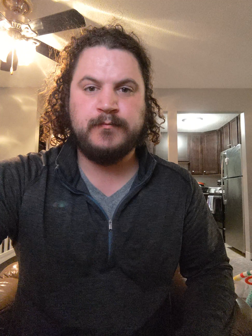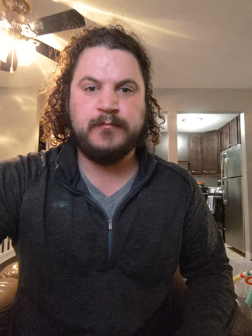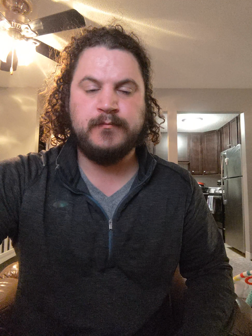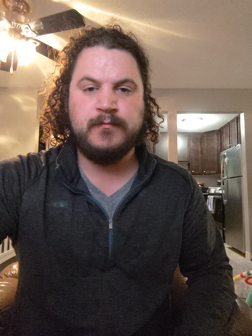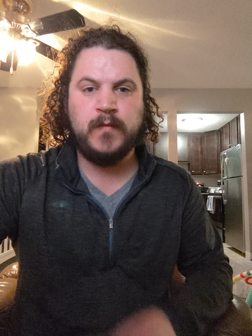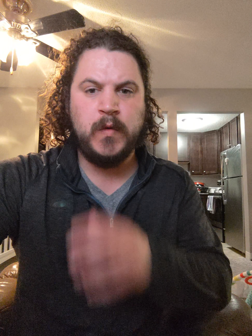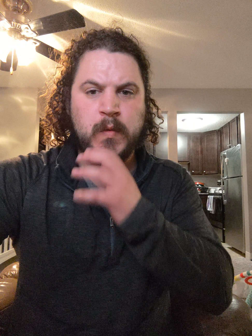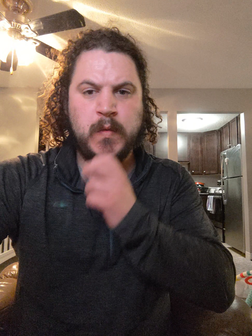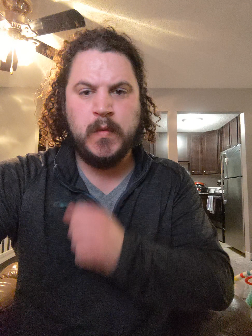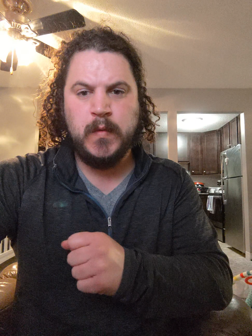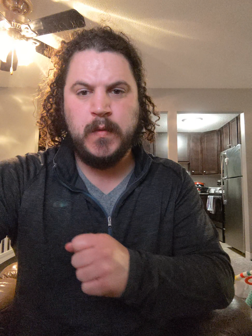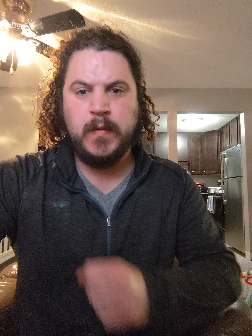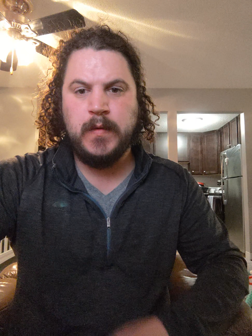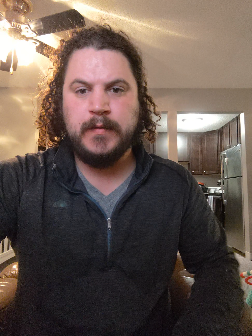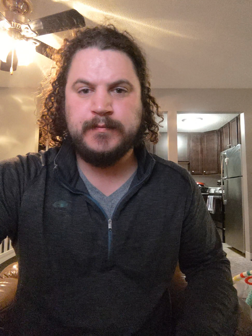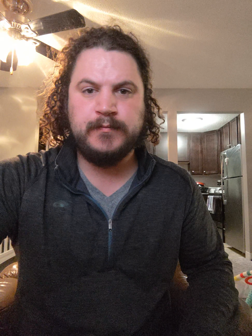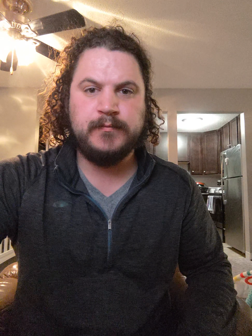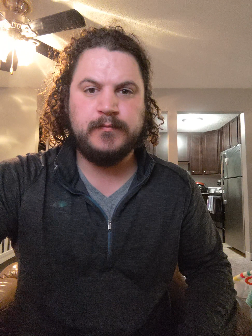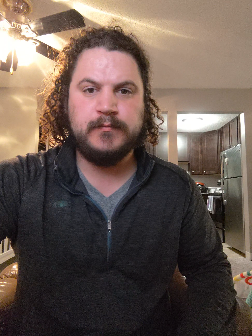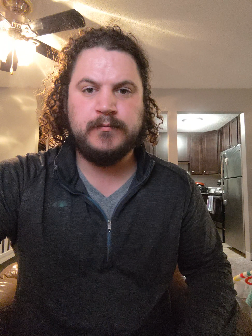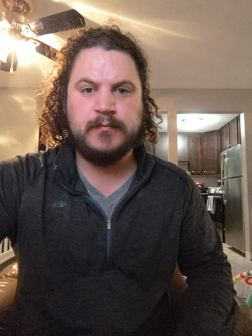old